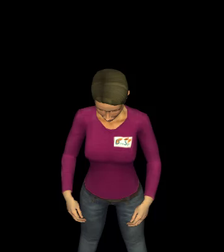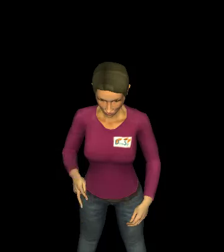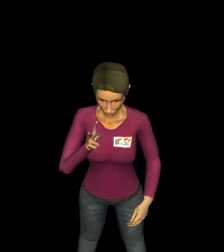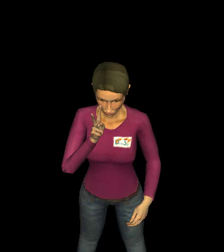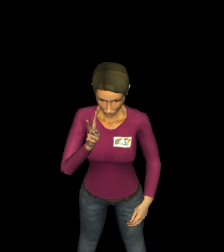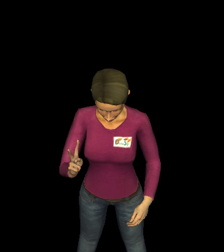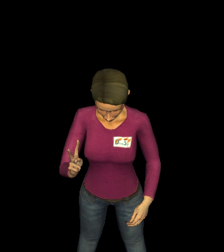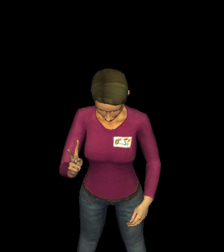يشاهد